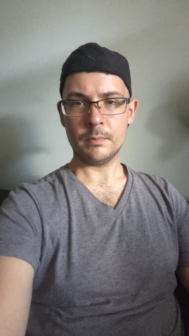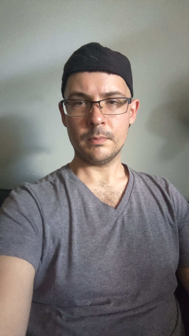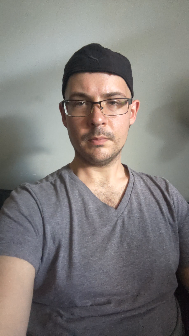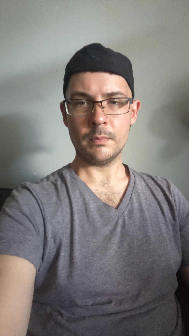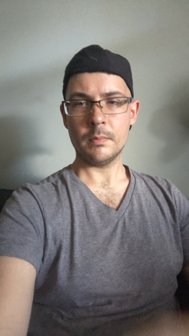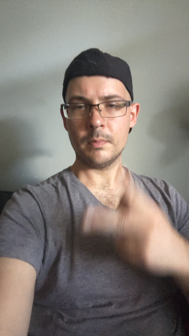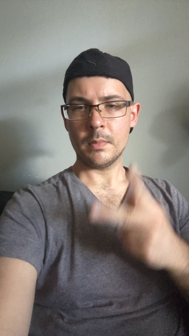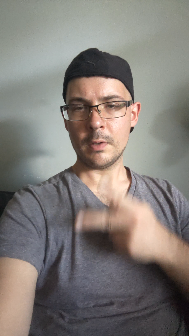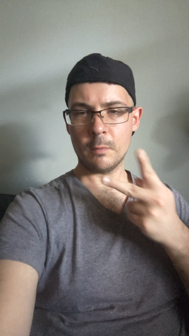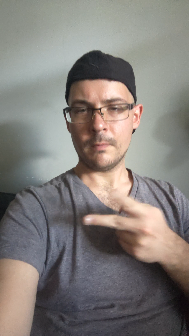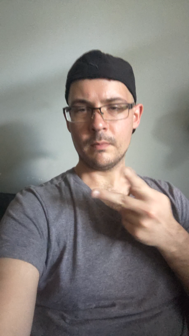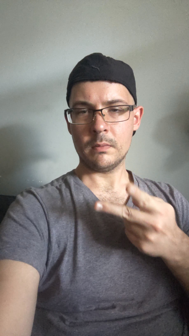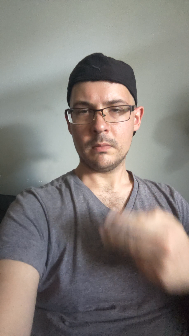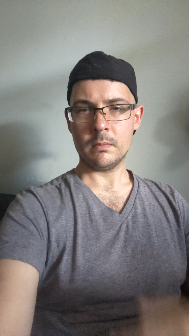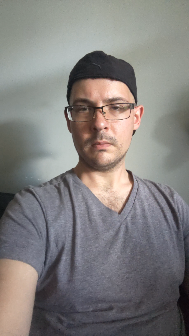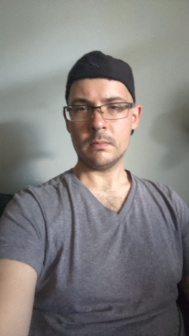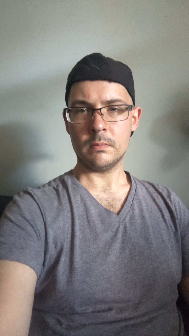careful